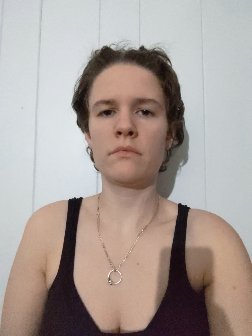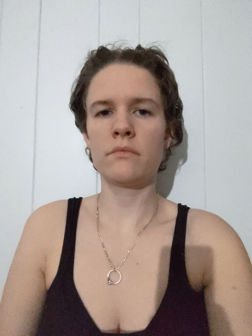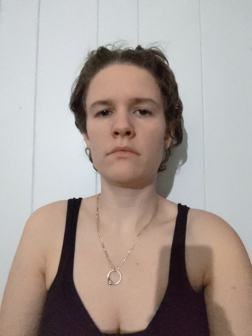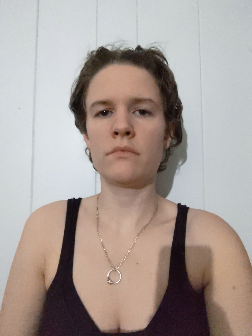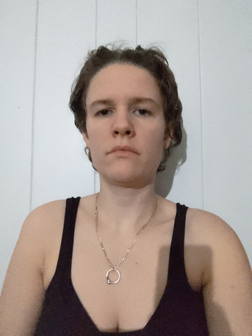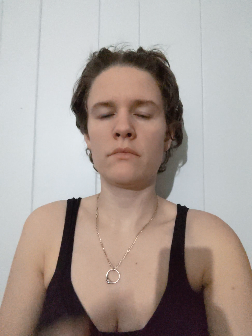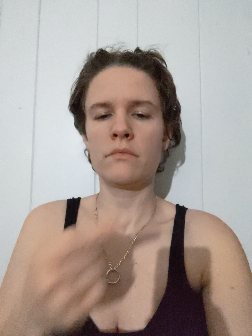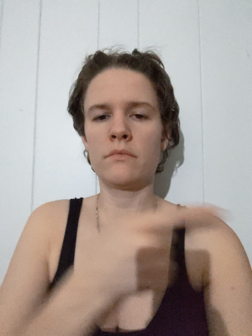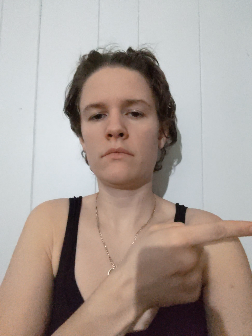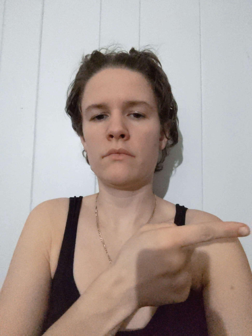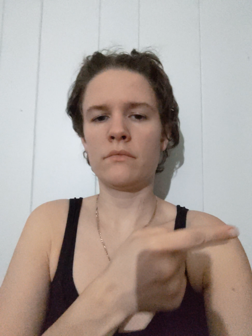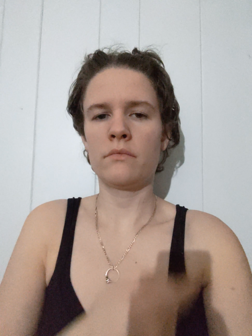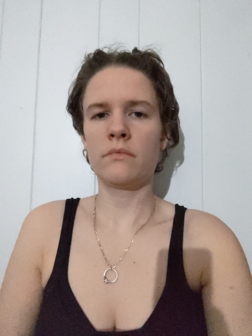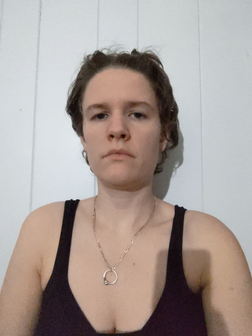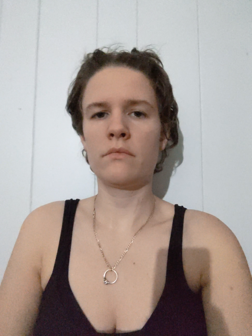he/she/it